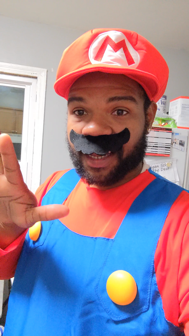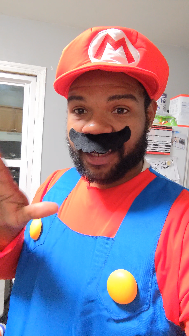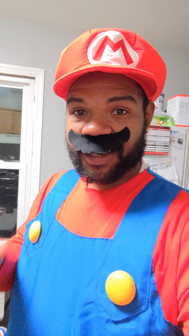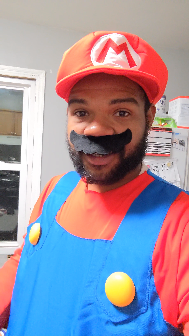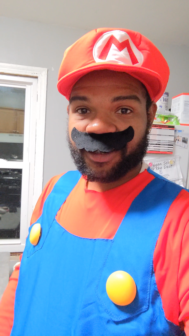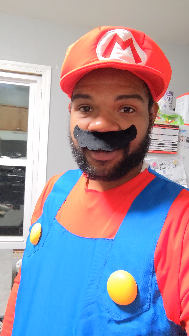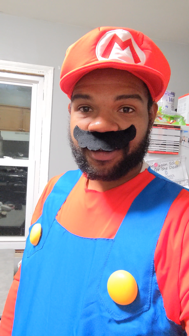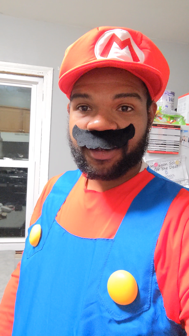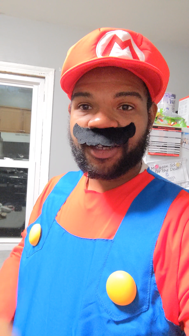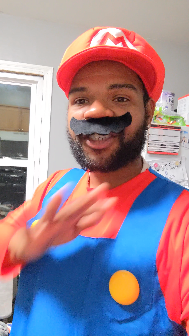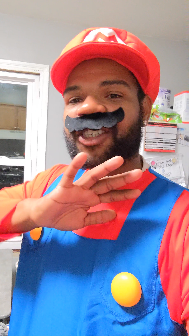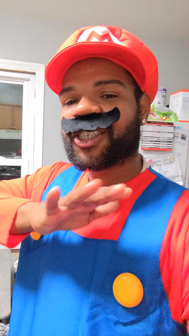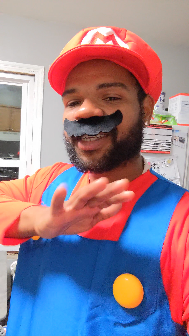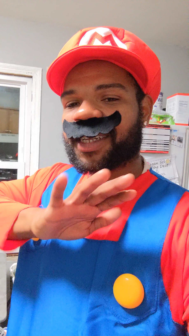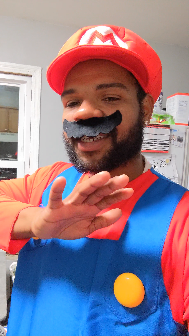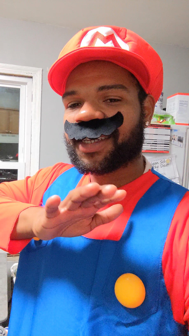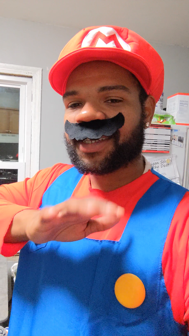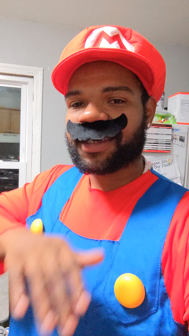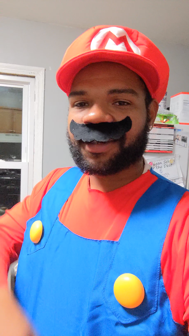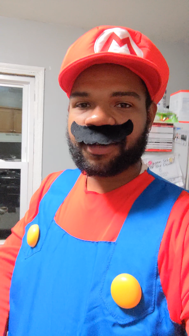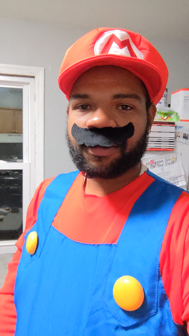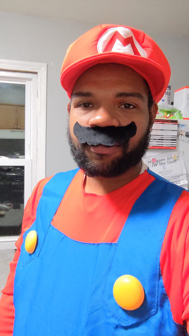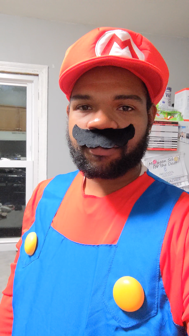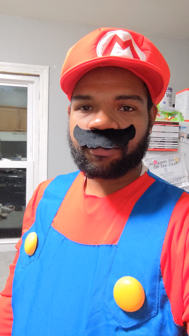cheese